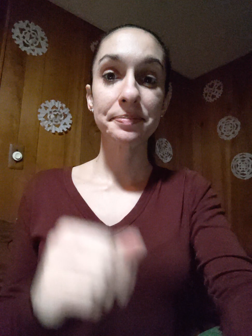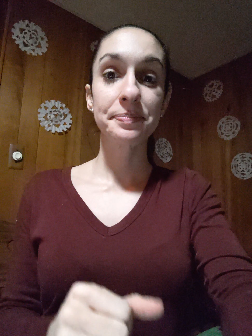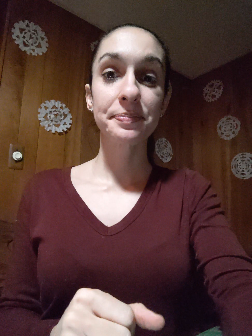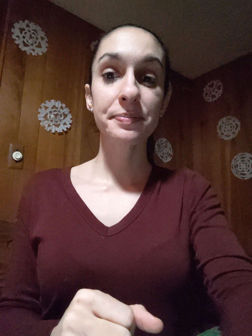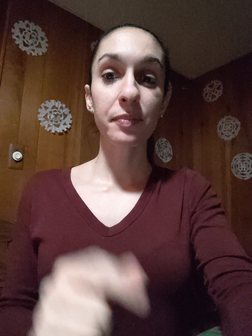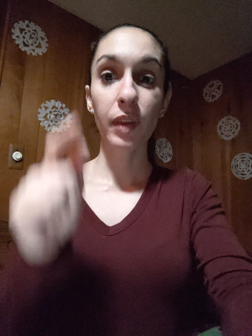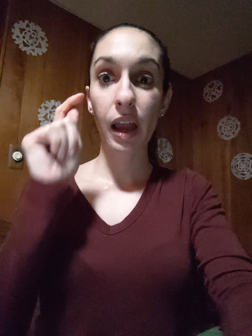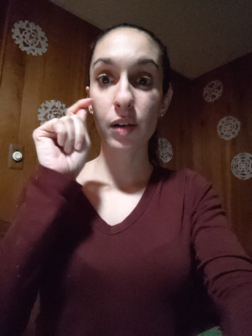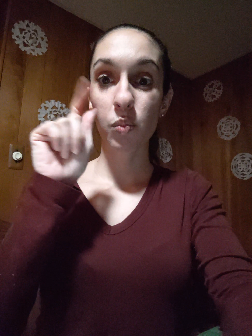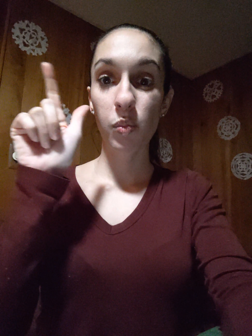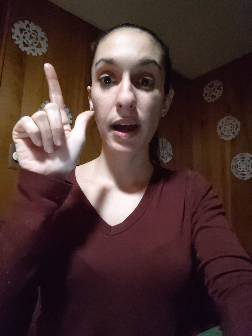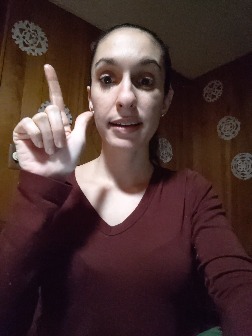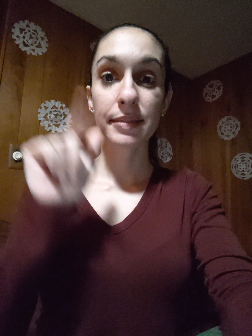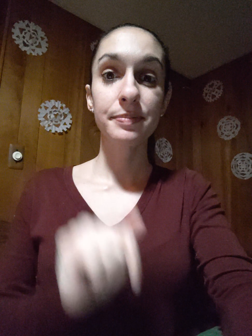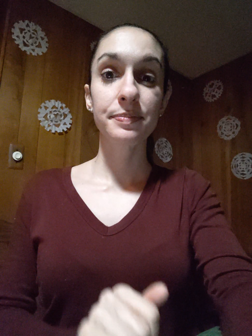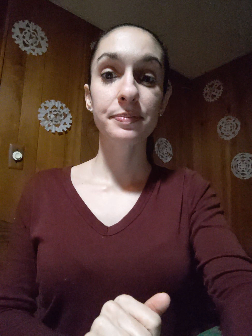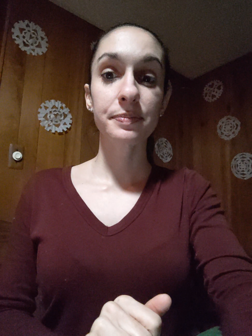awake